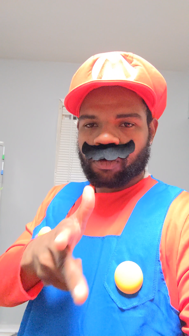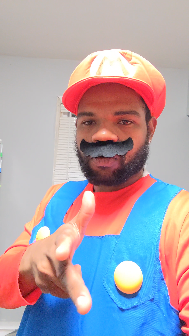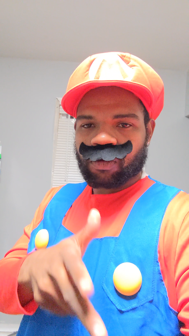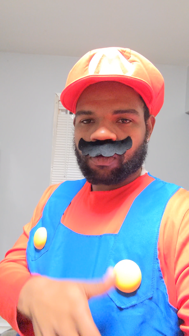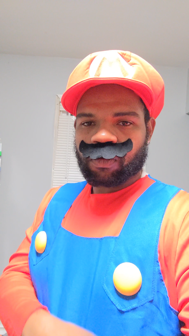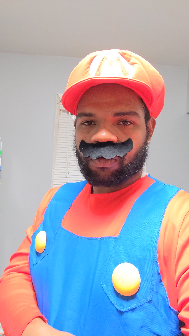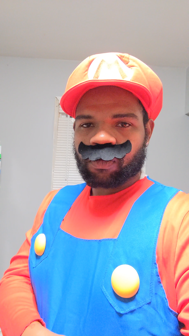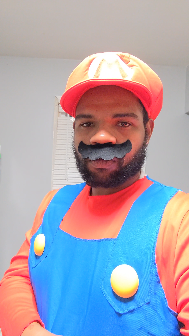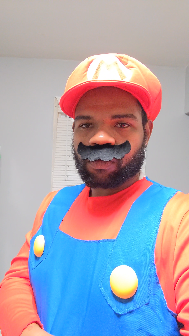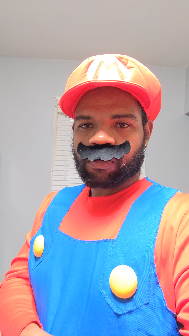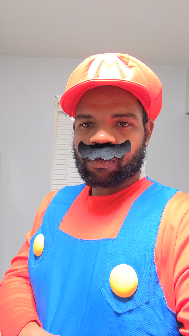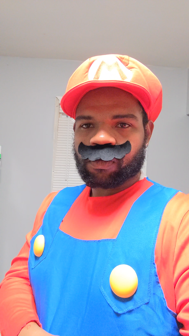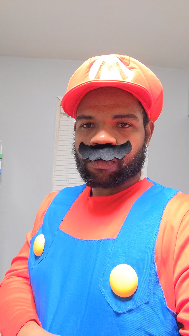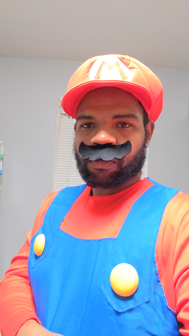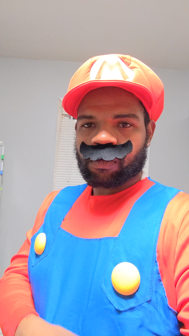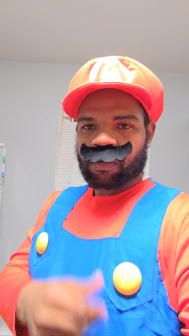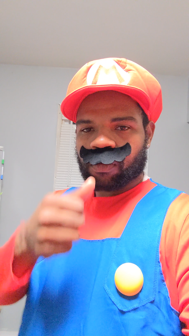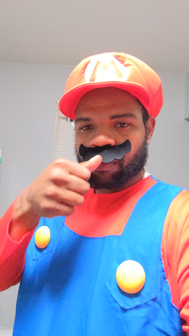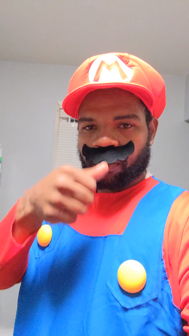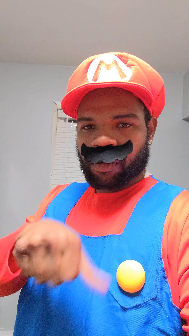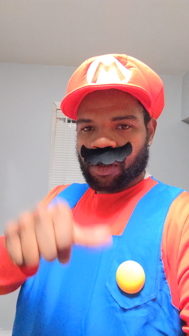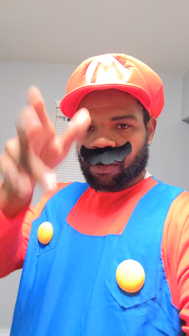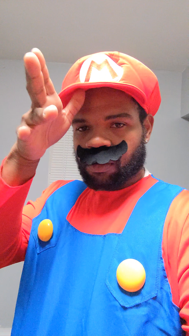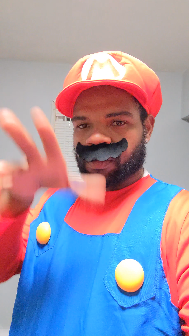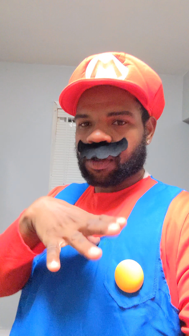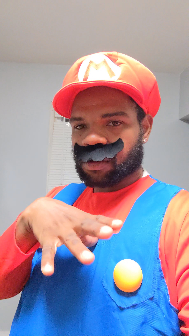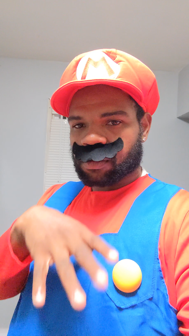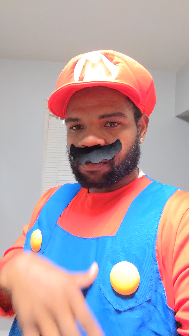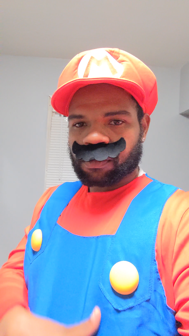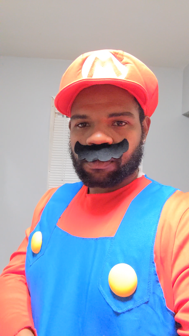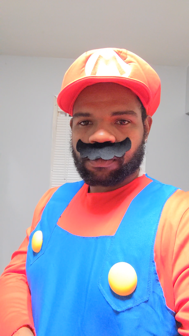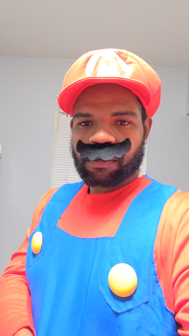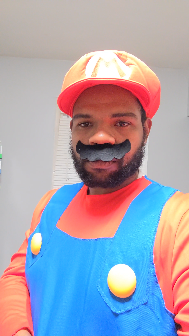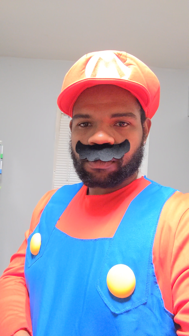mailman